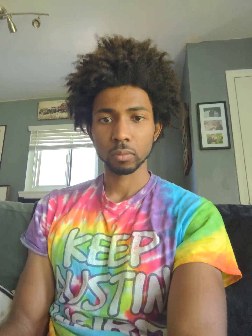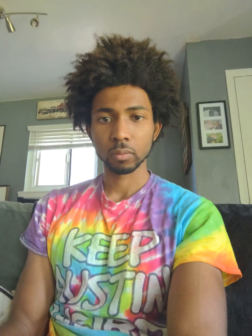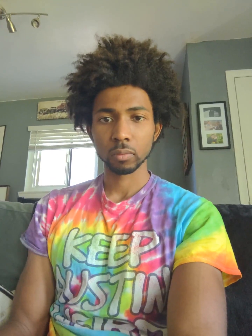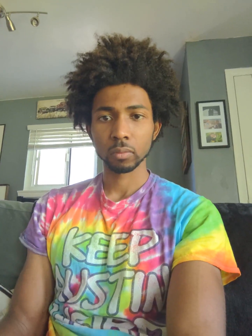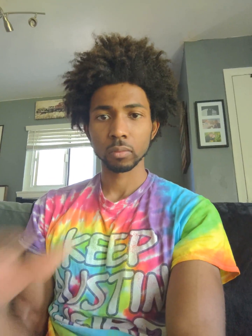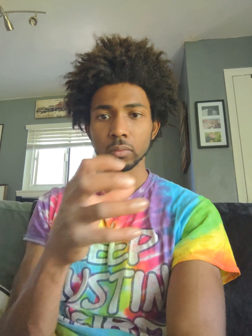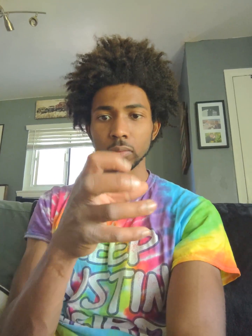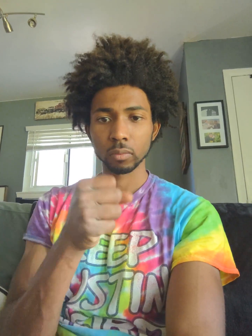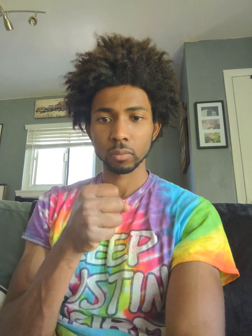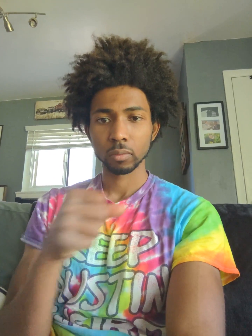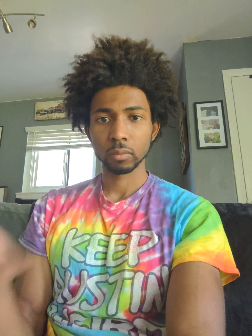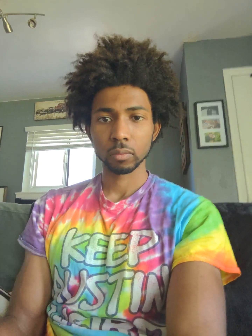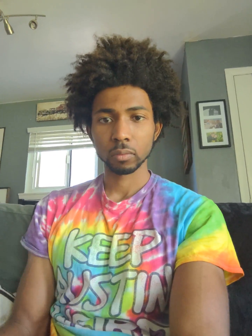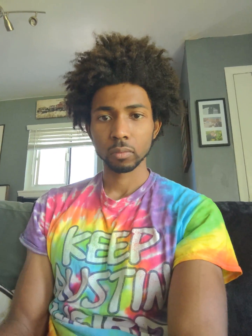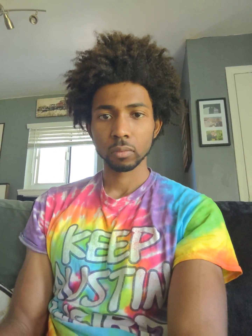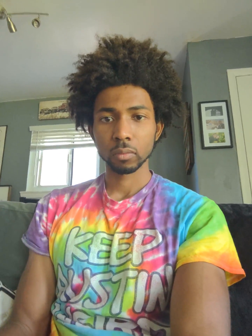get